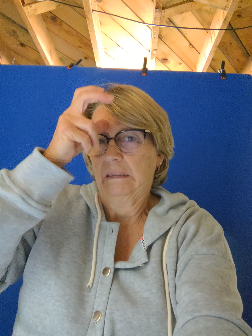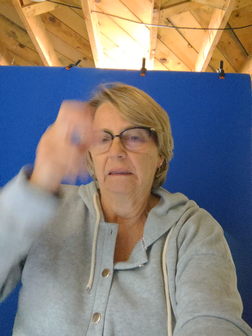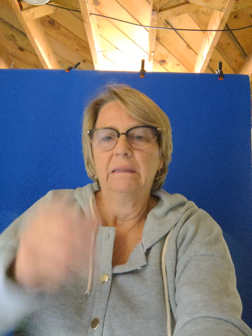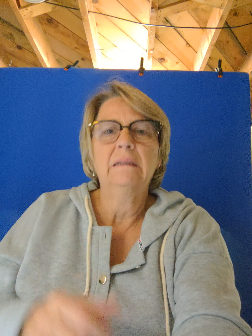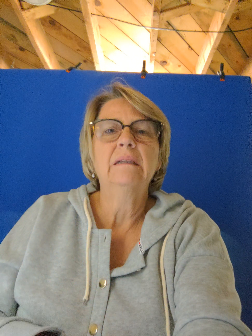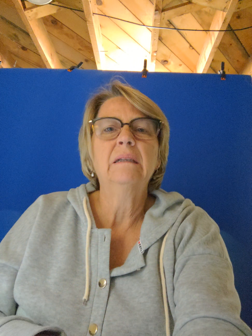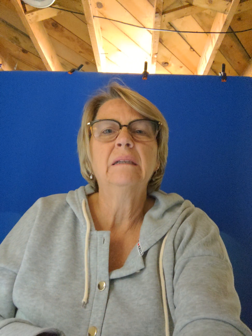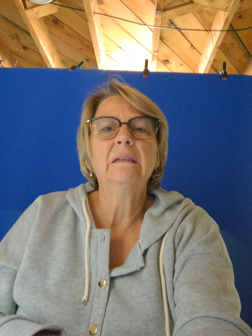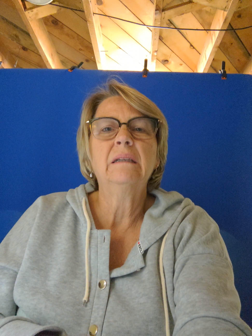hen